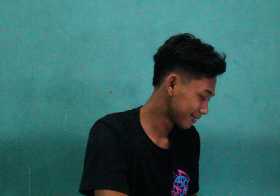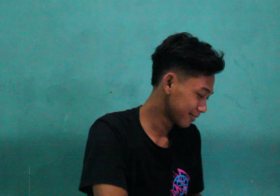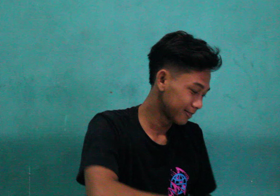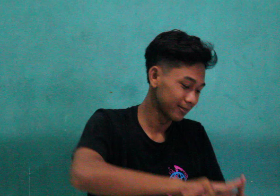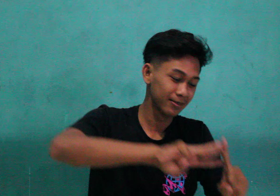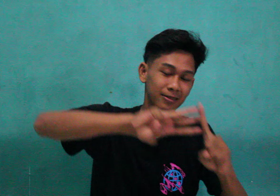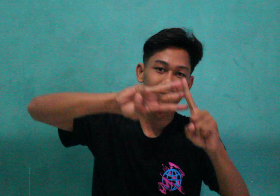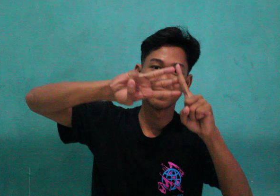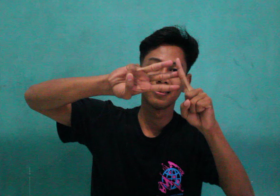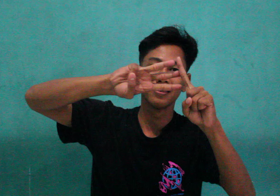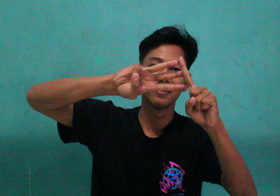B